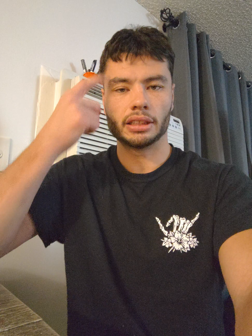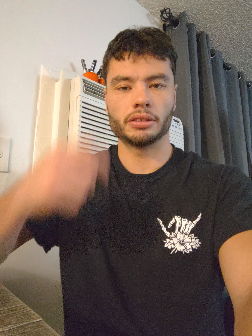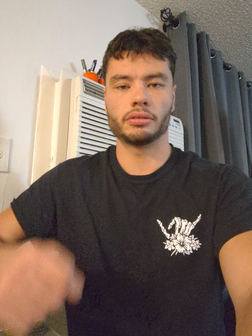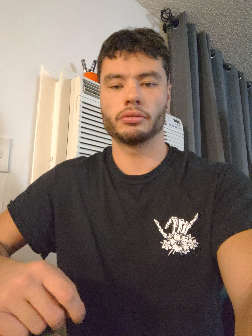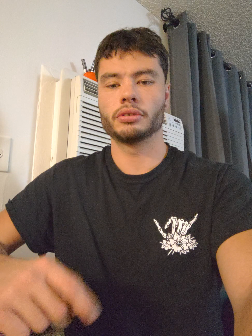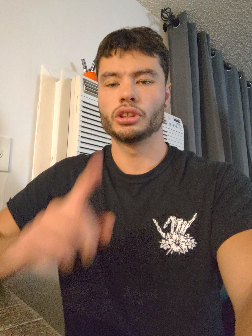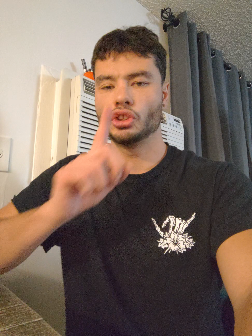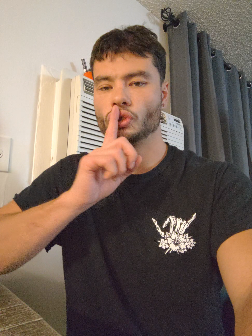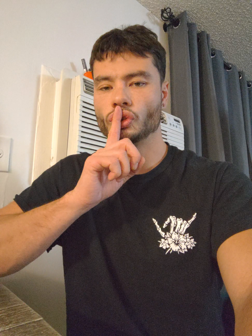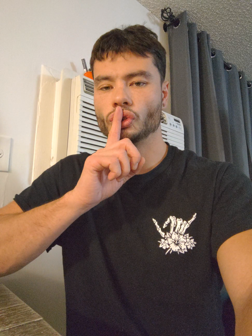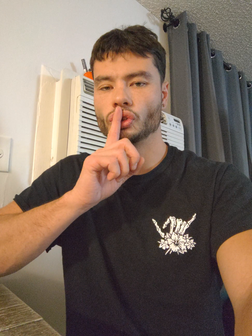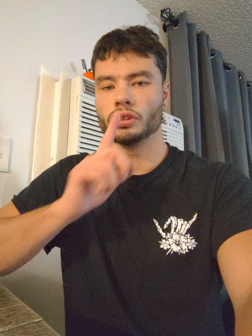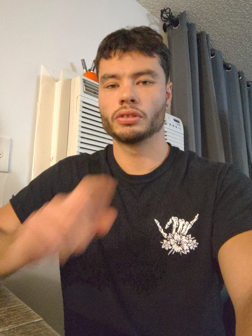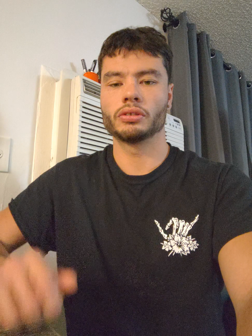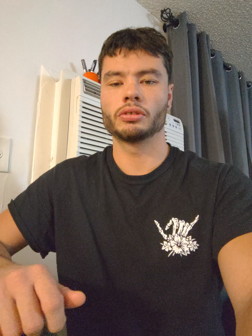shhh